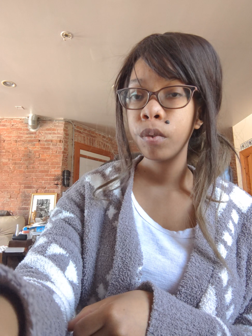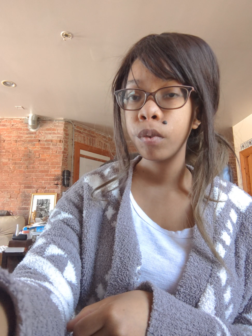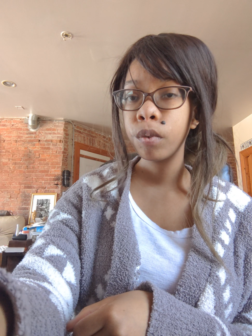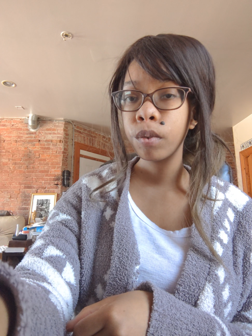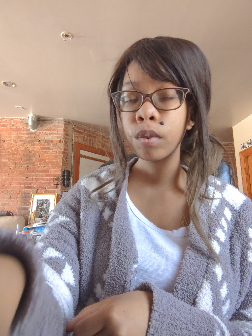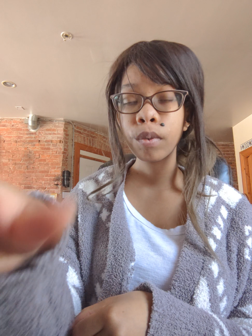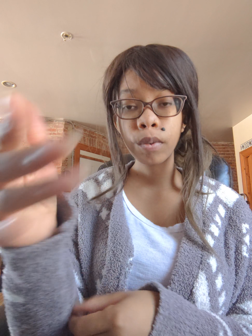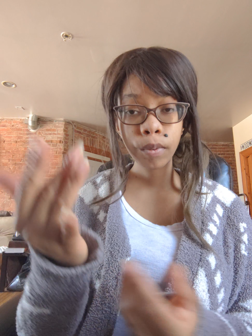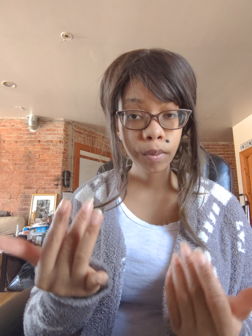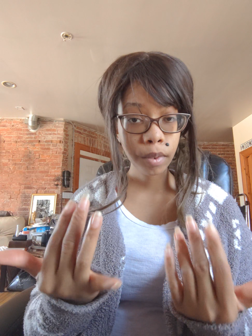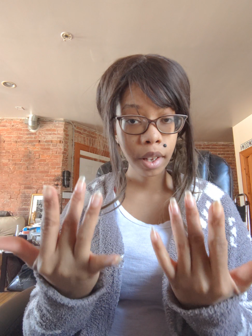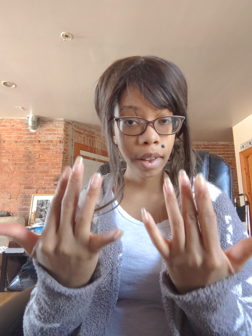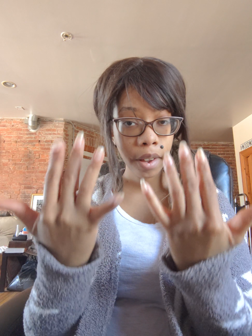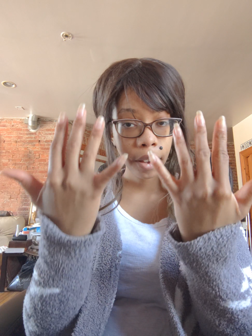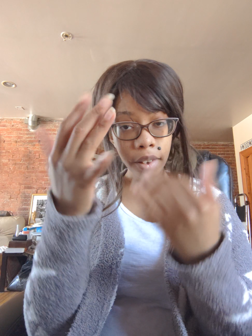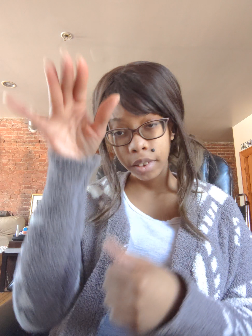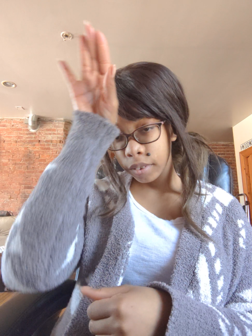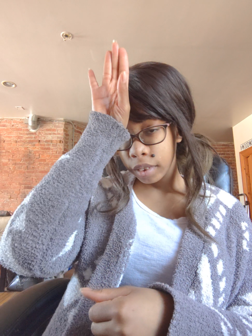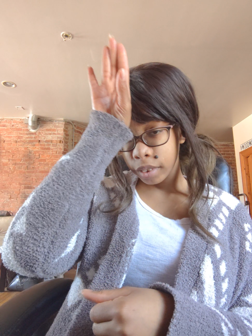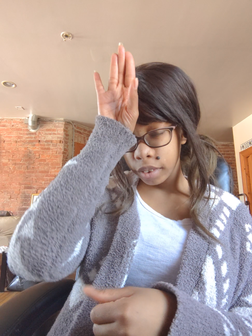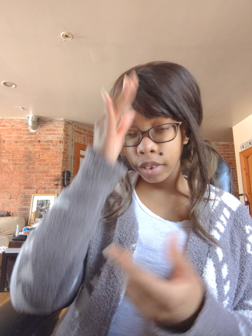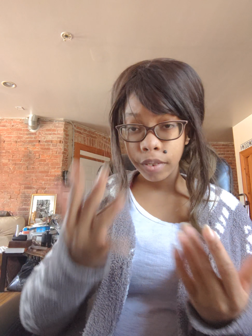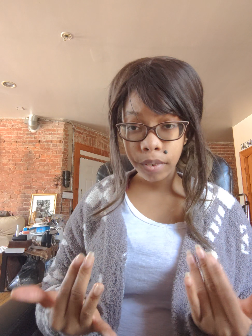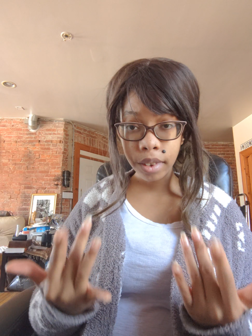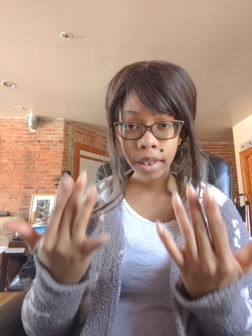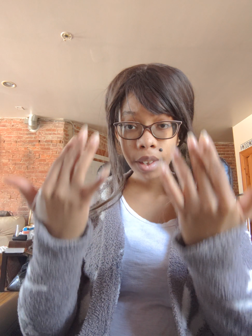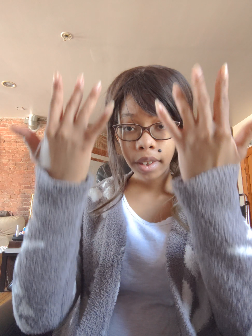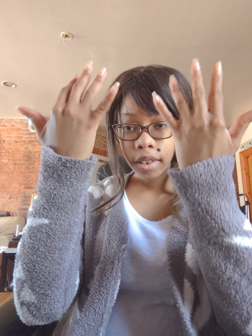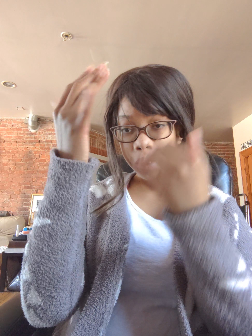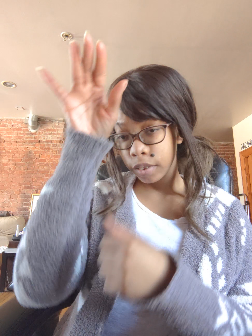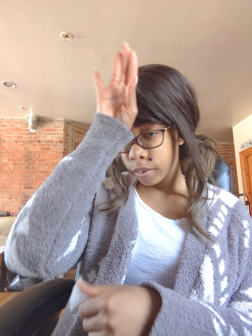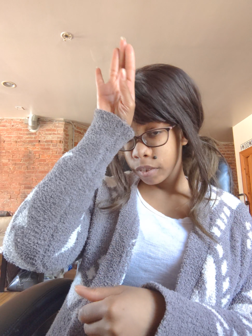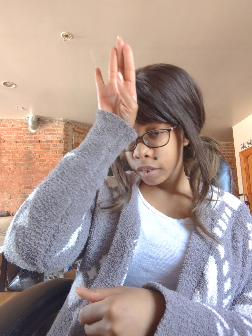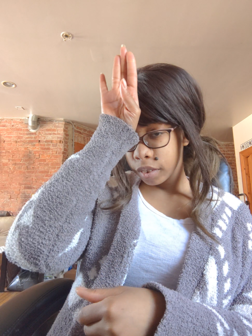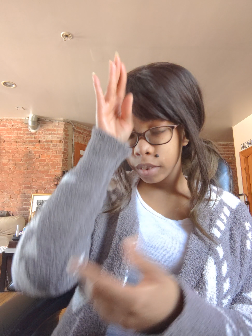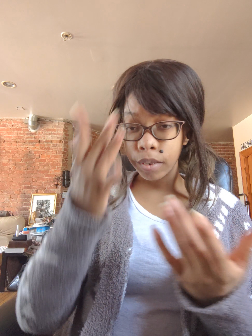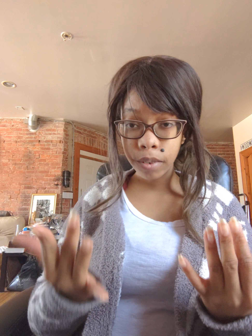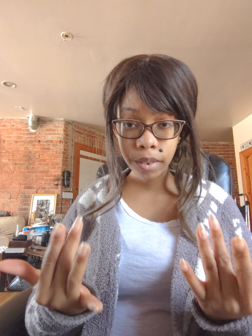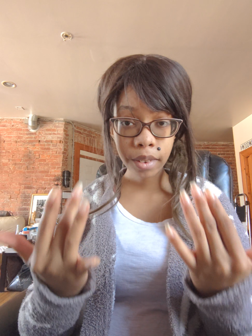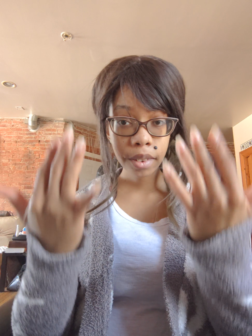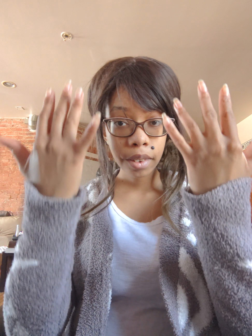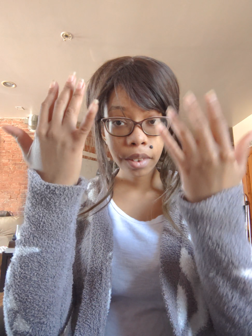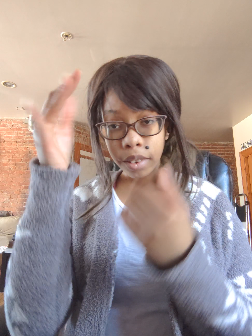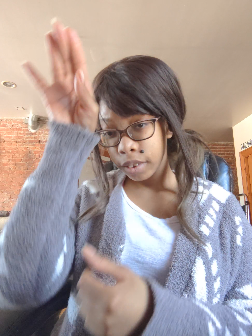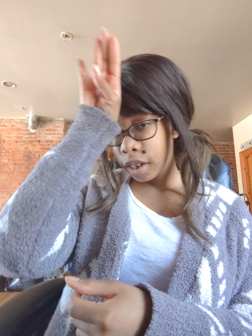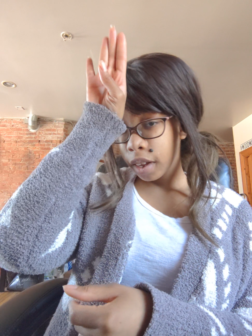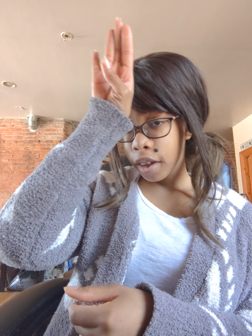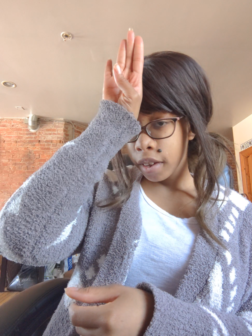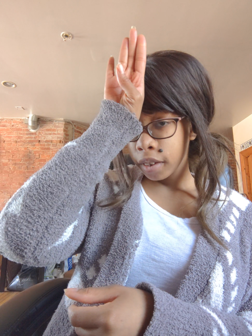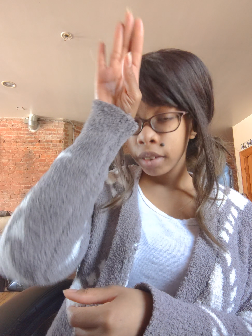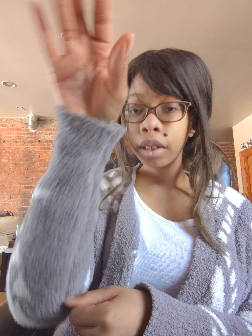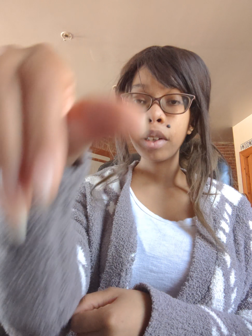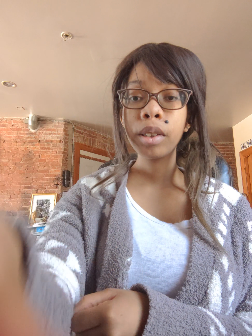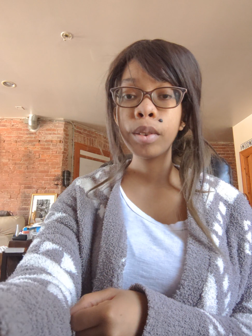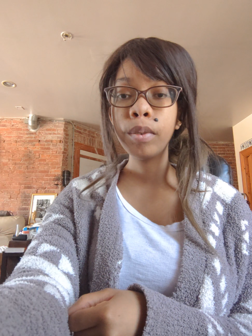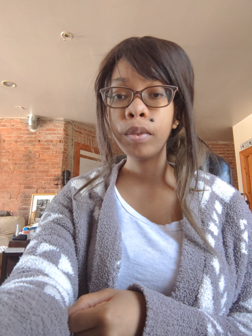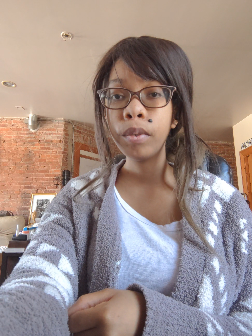fireman